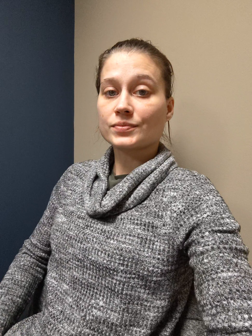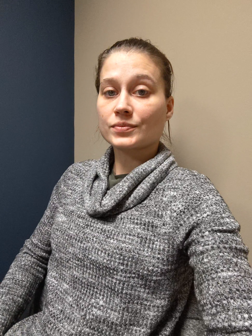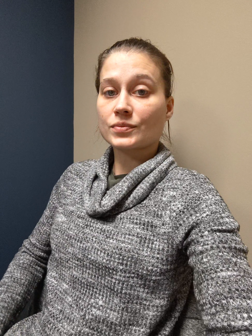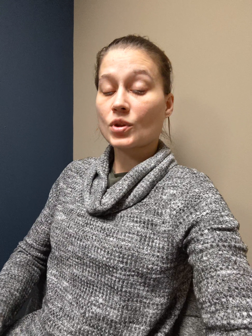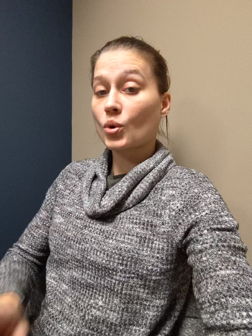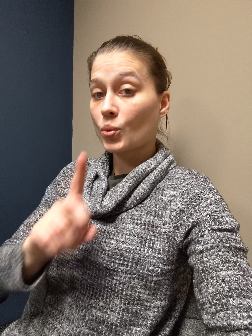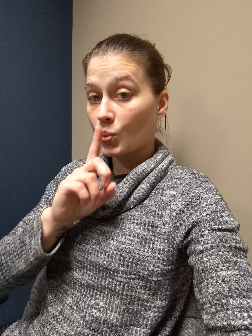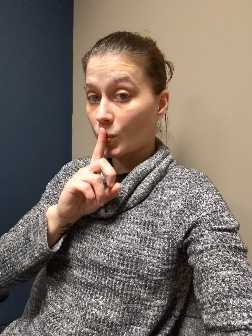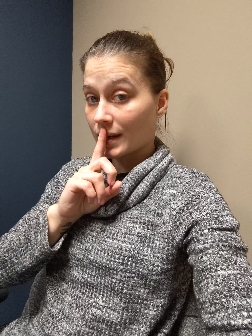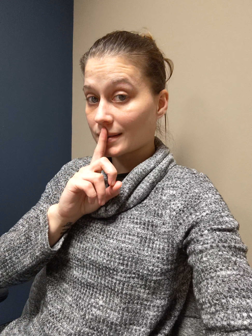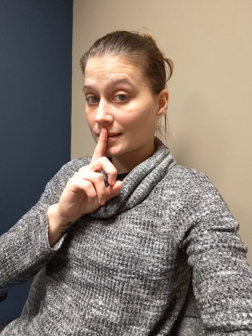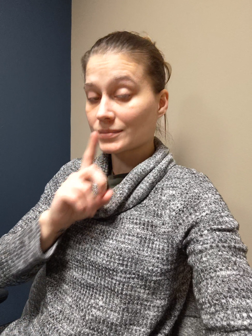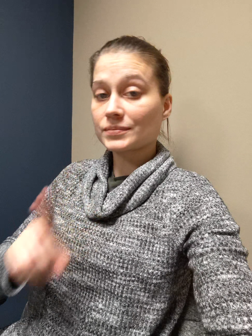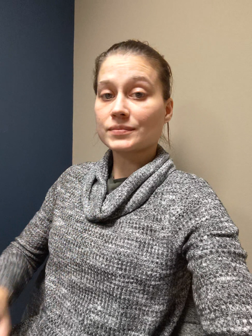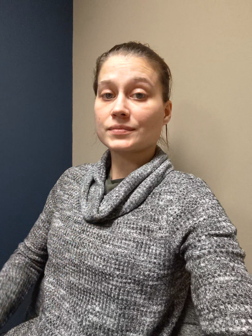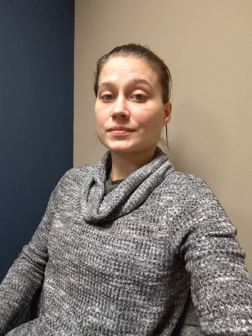quiet